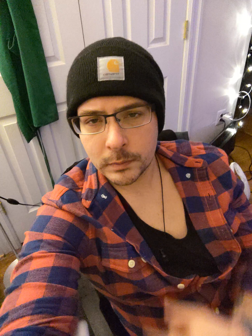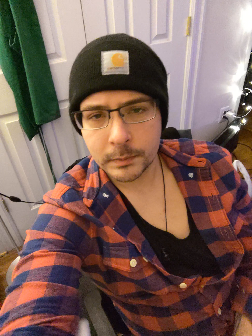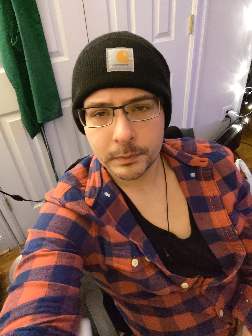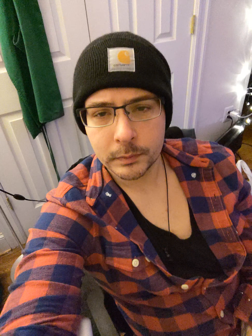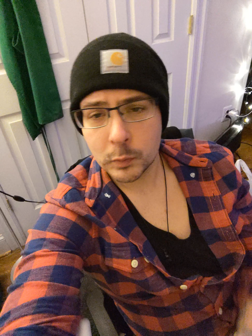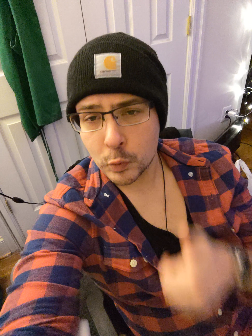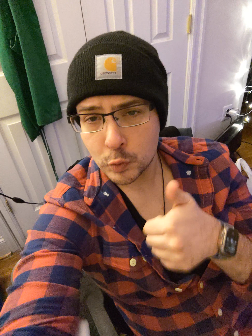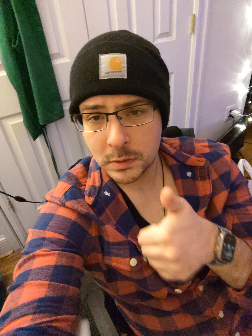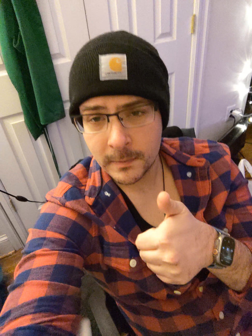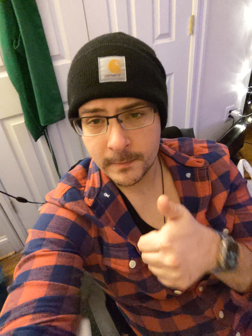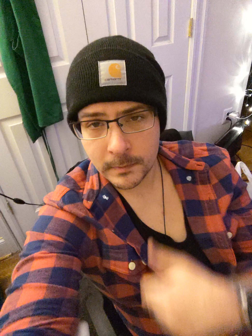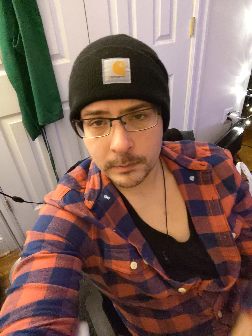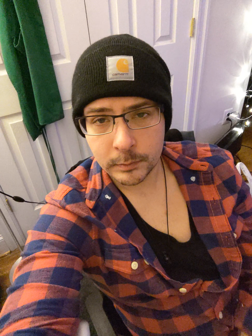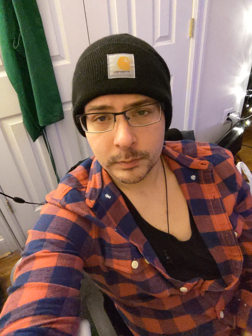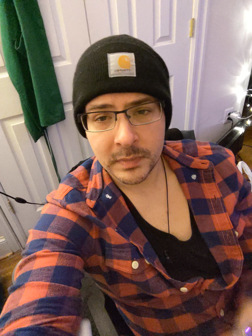yourself